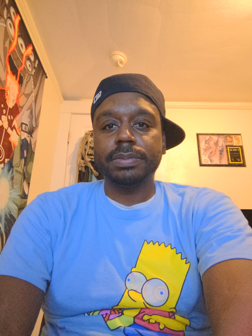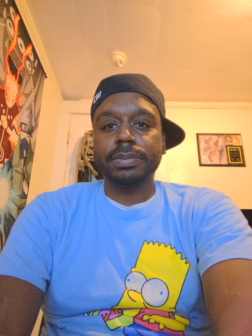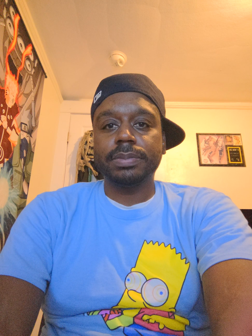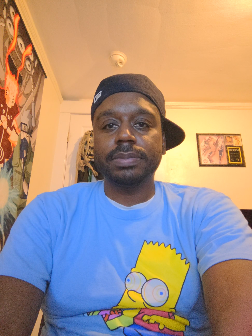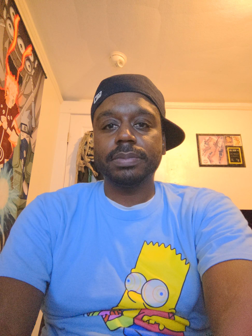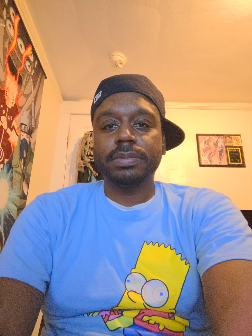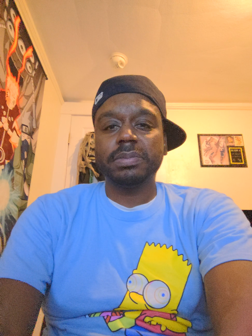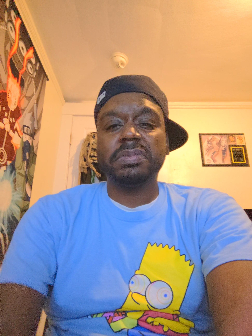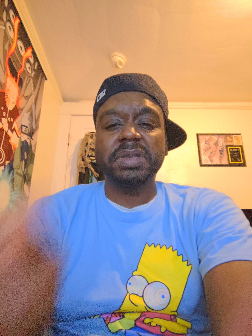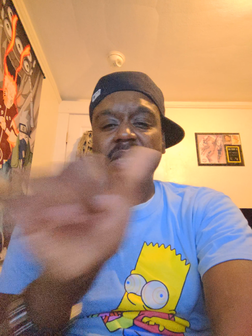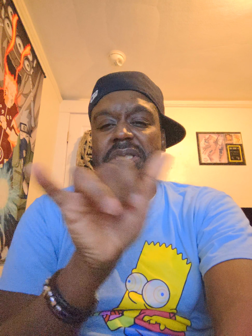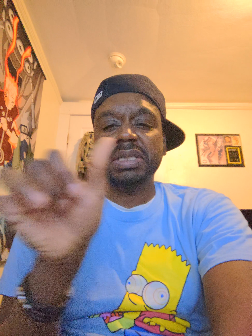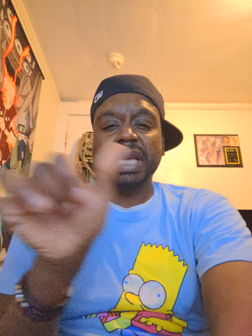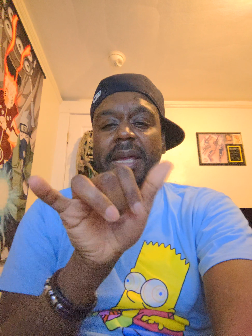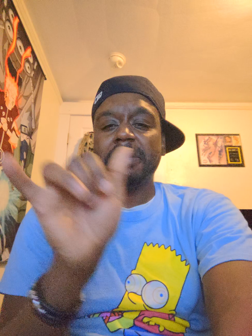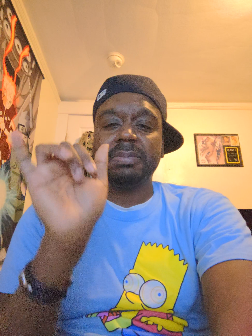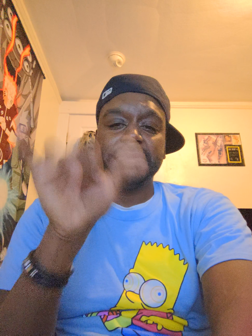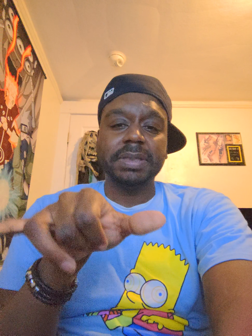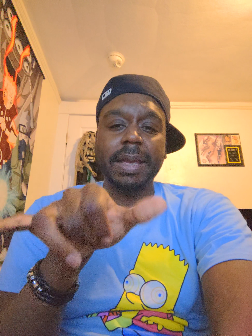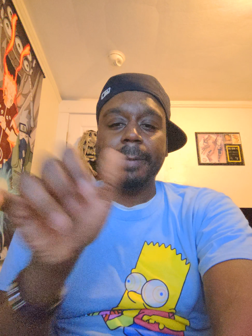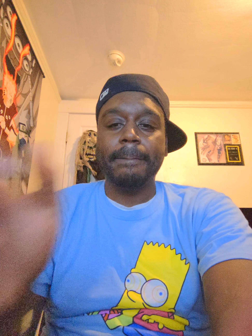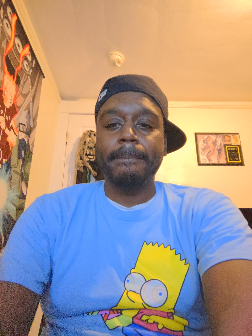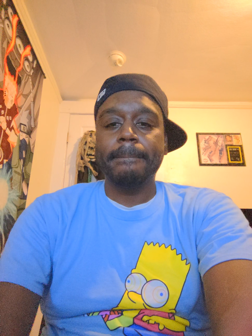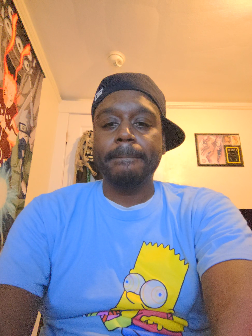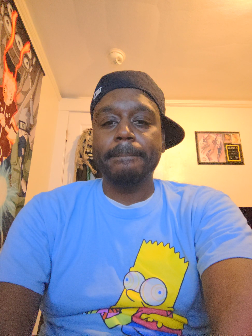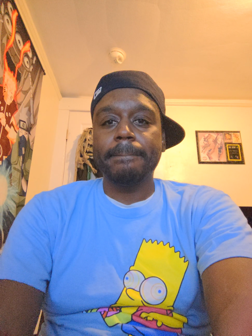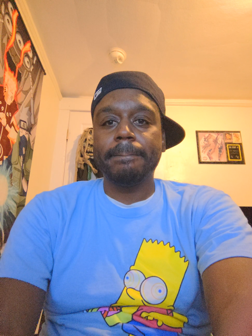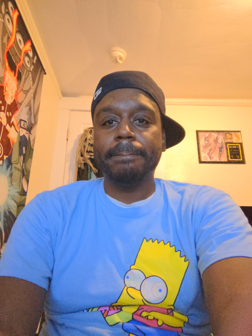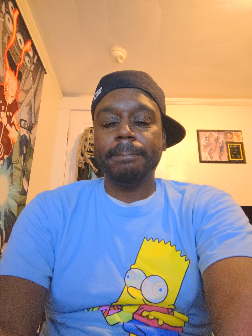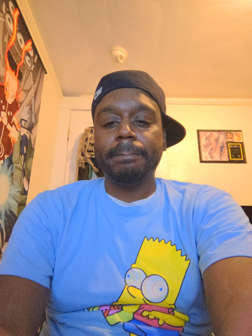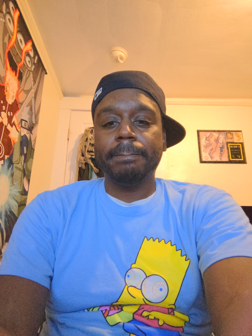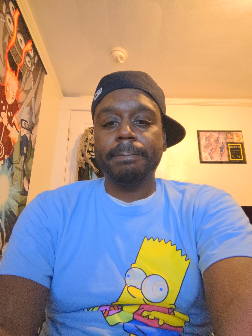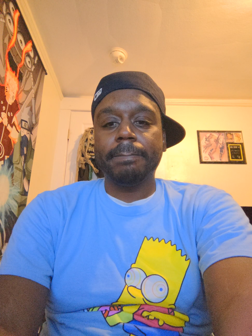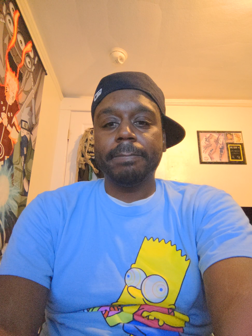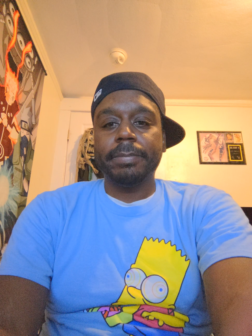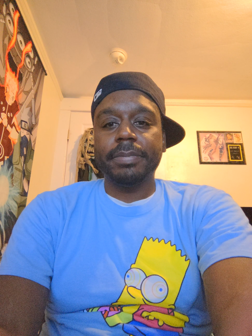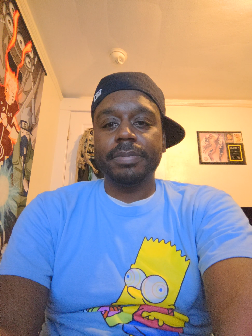same